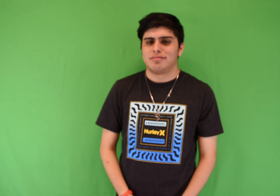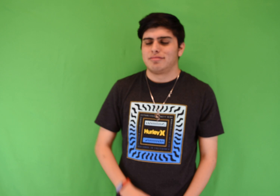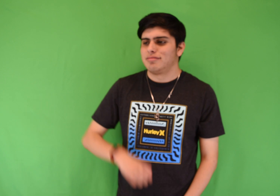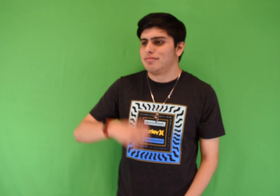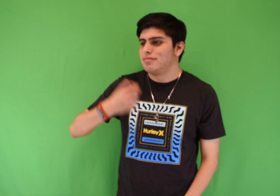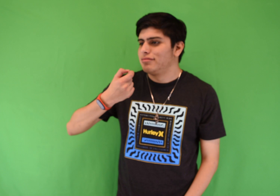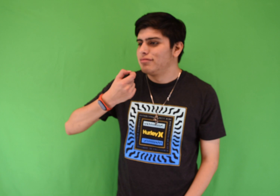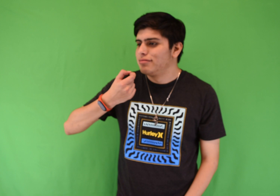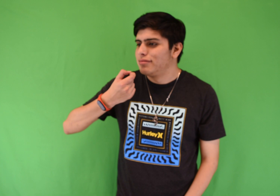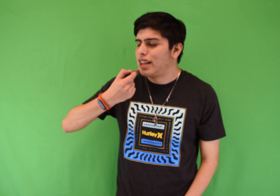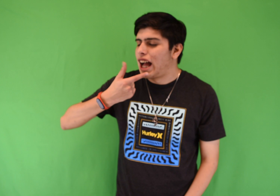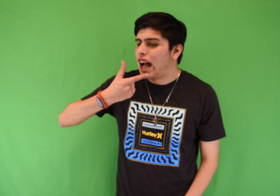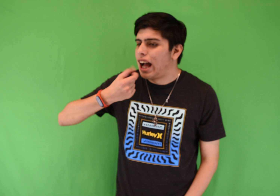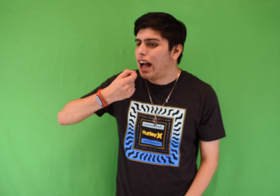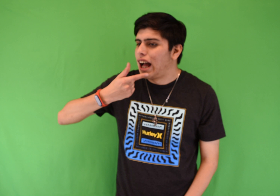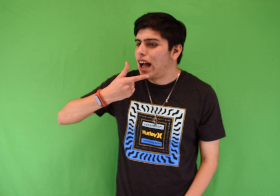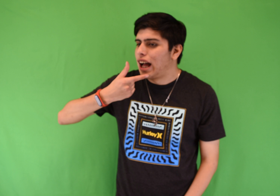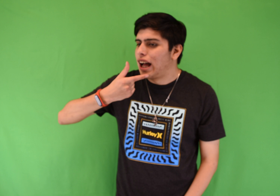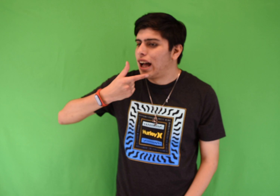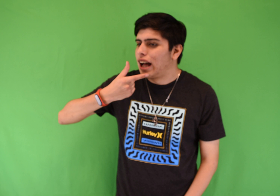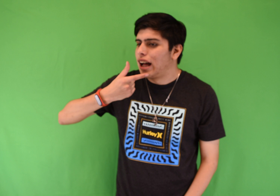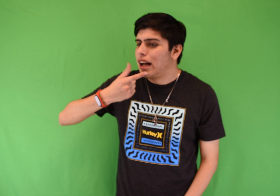medicina